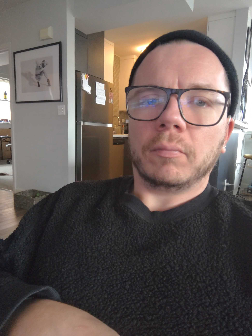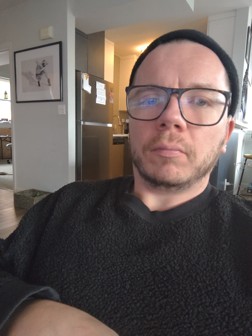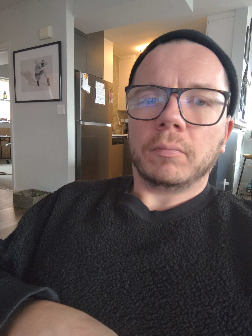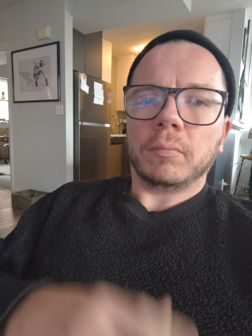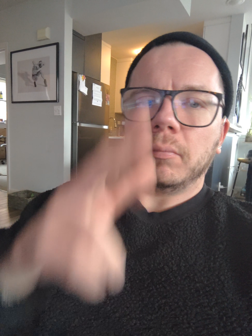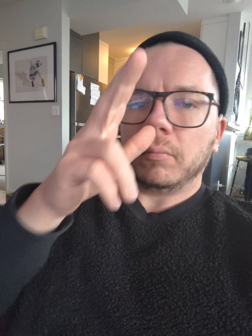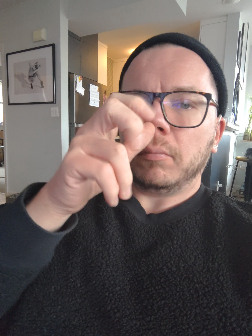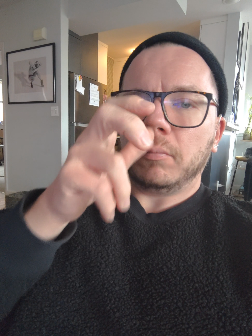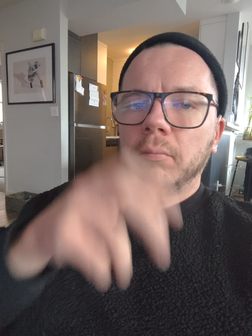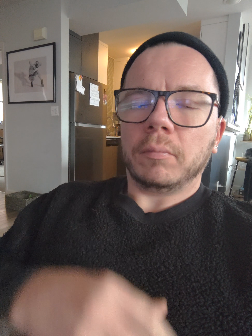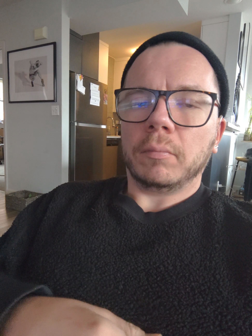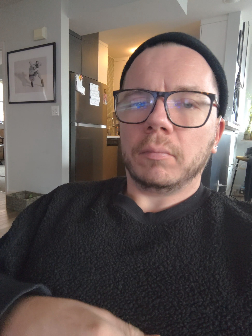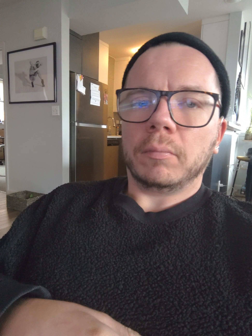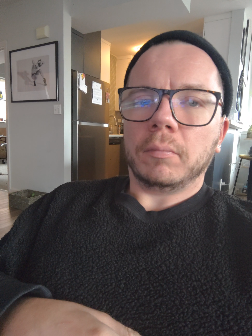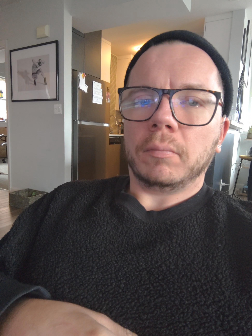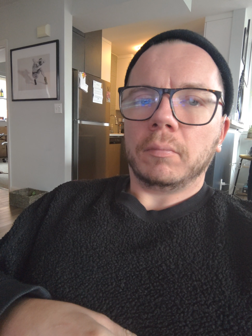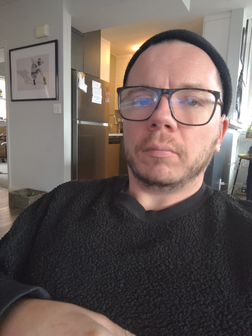bug